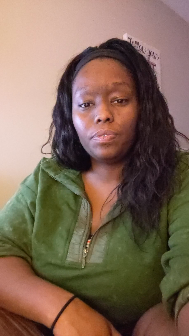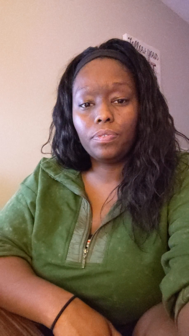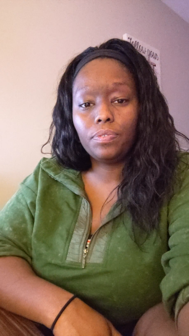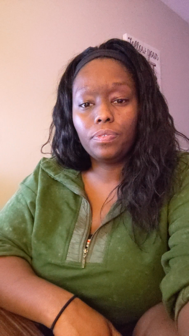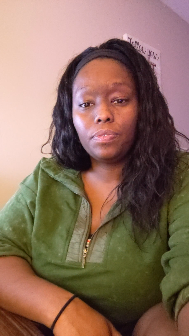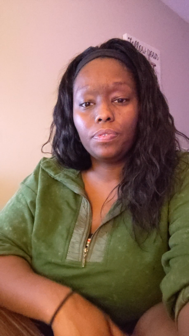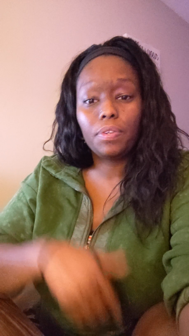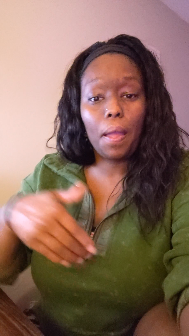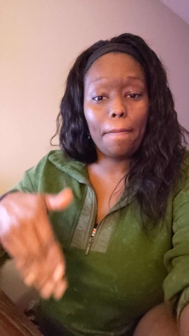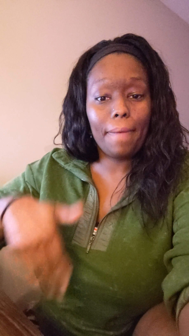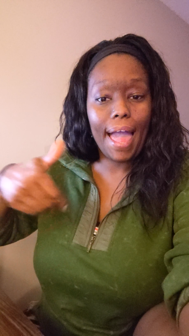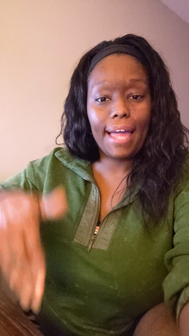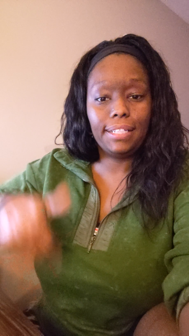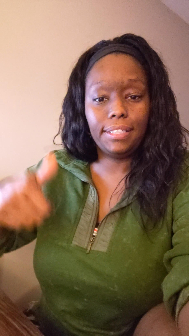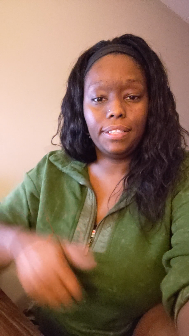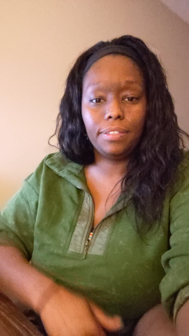pants